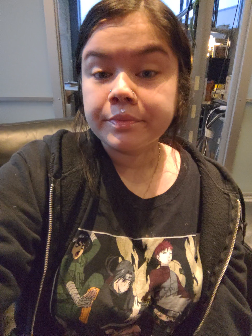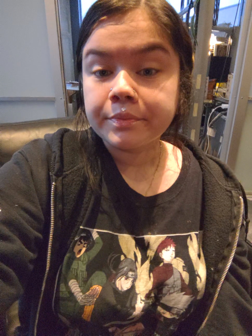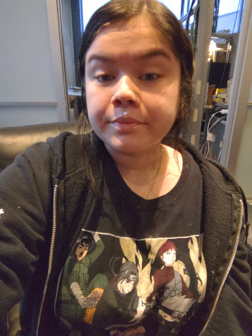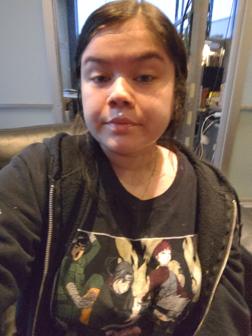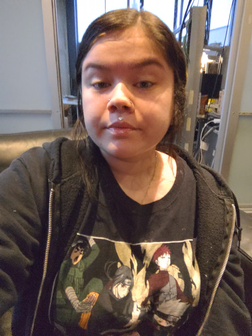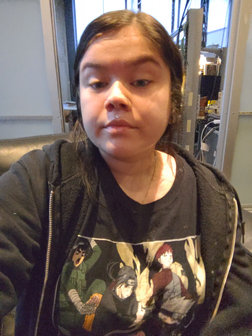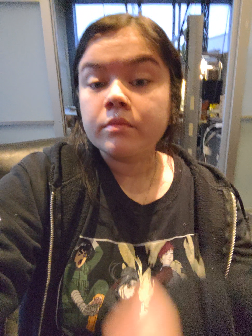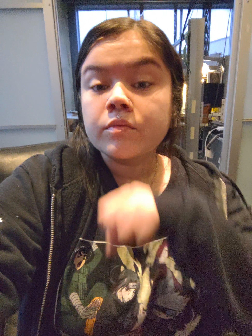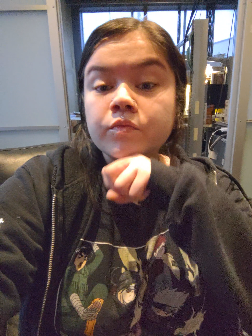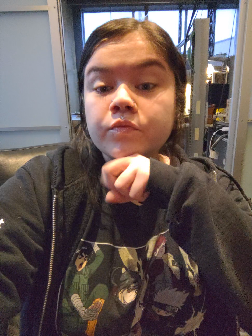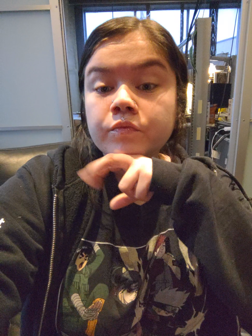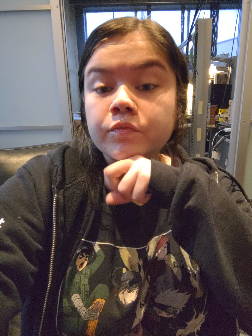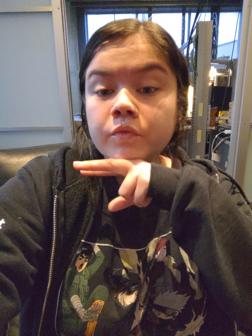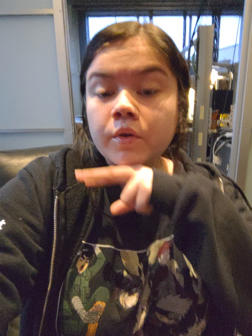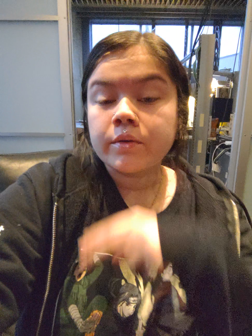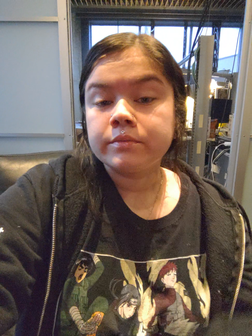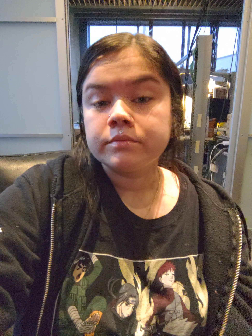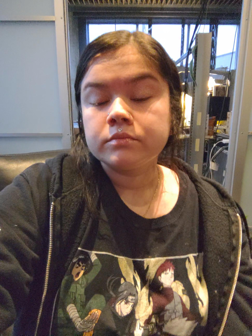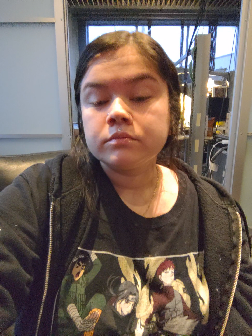frog